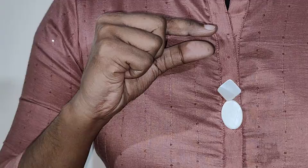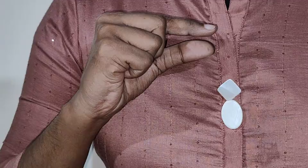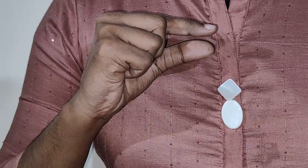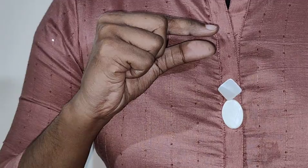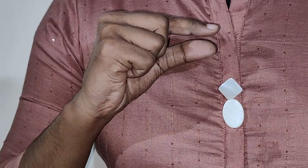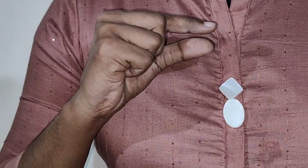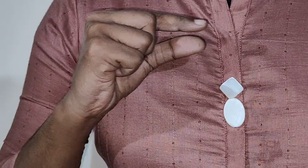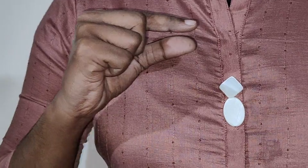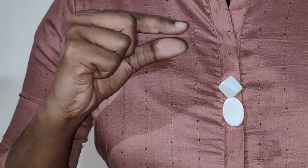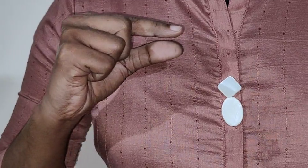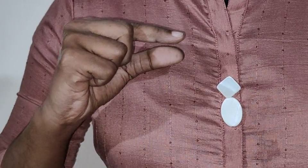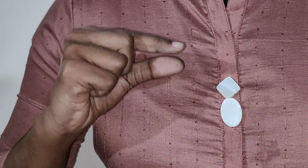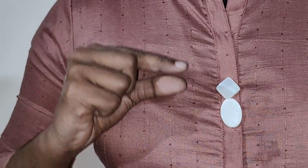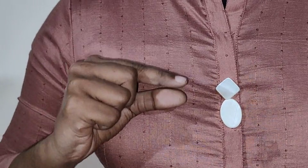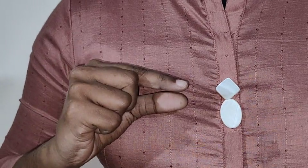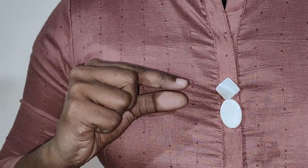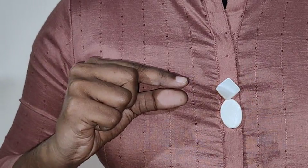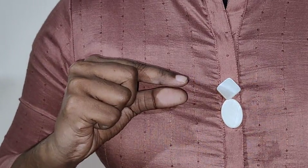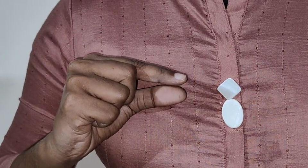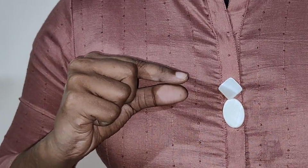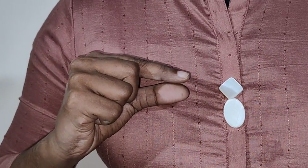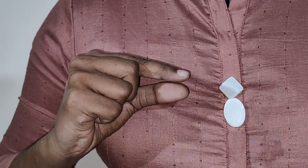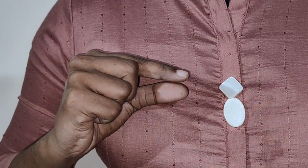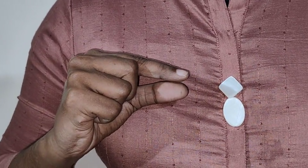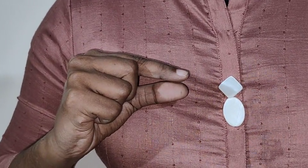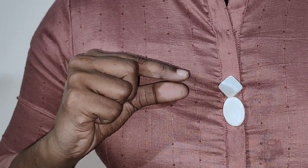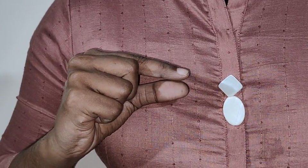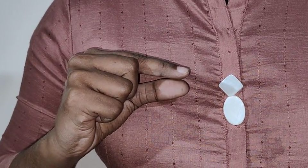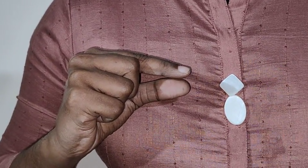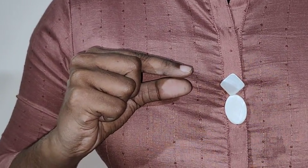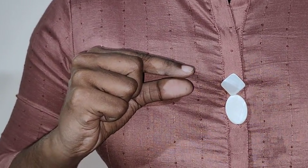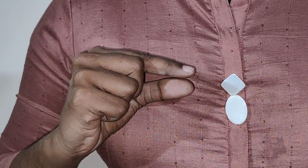ഊ